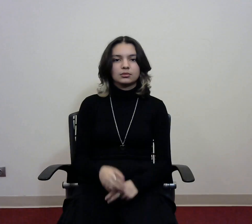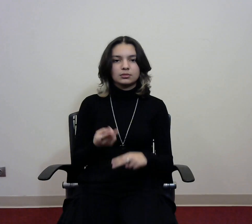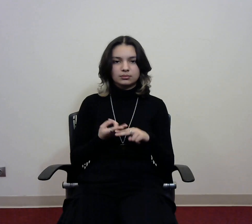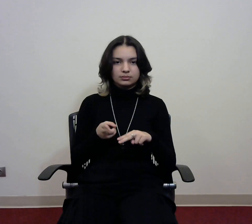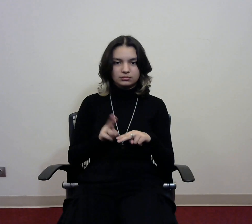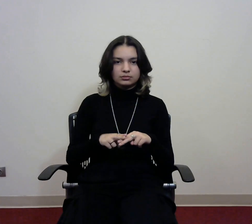bu